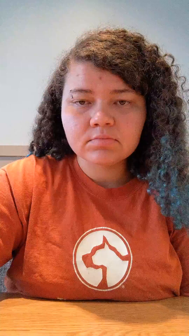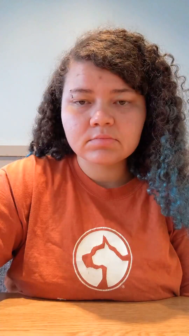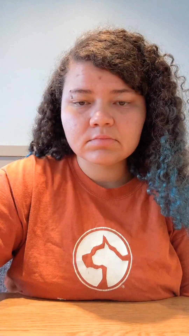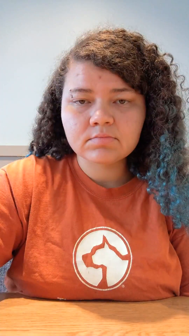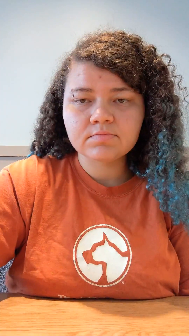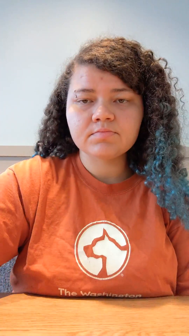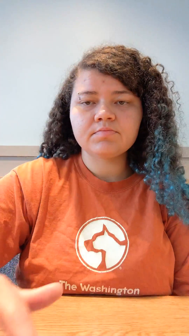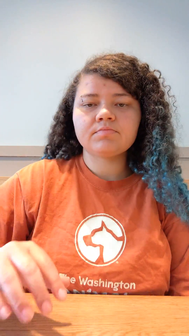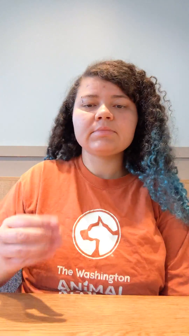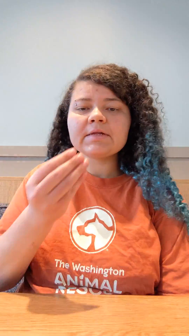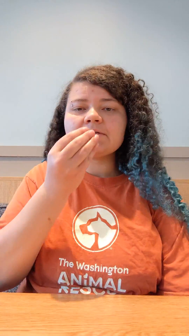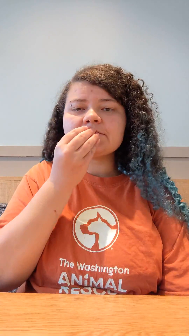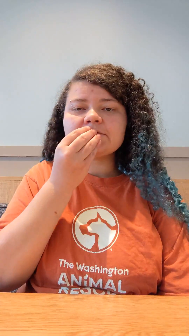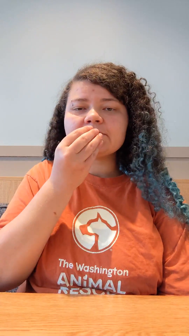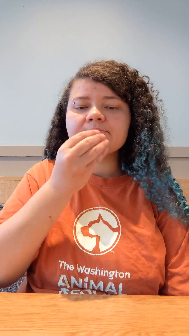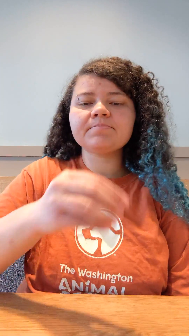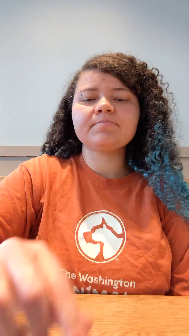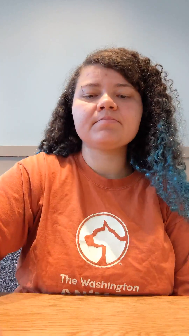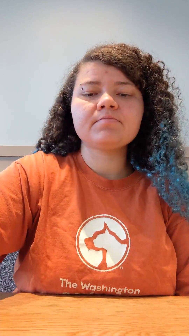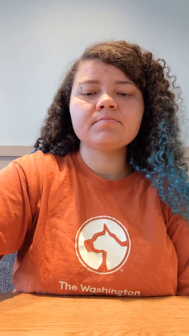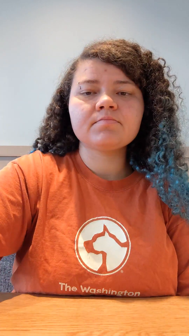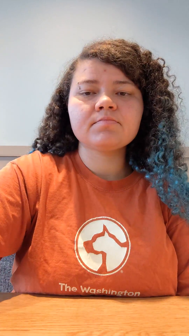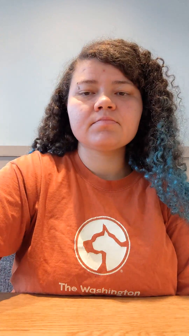eat